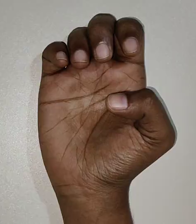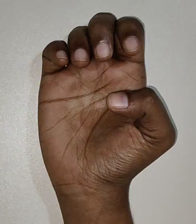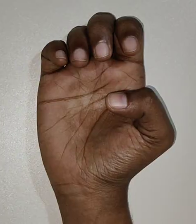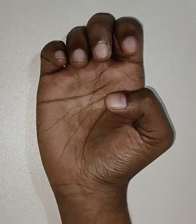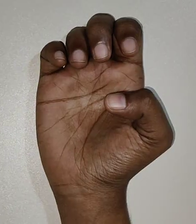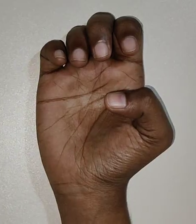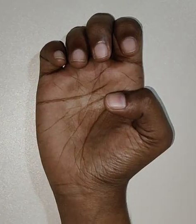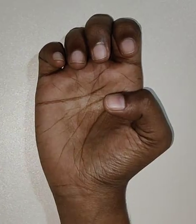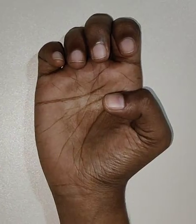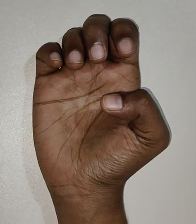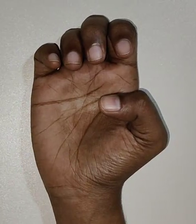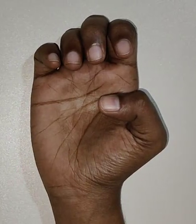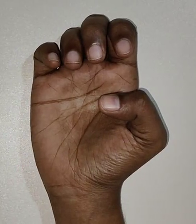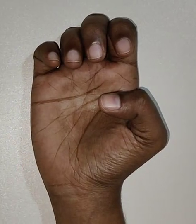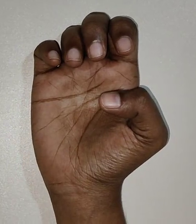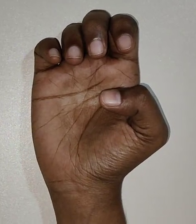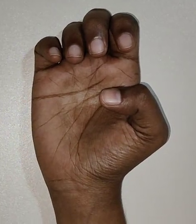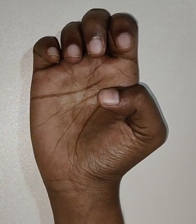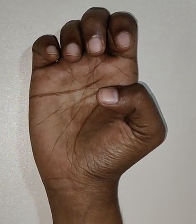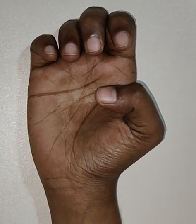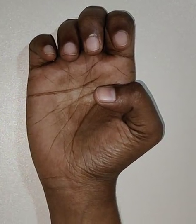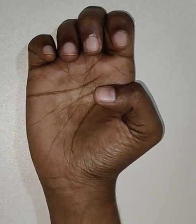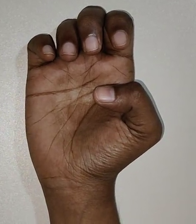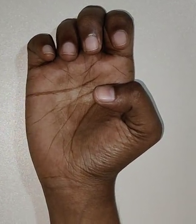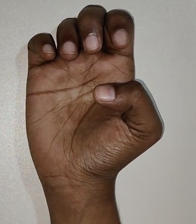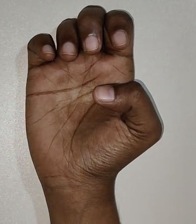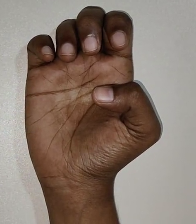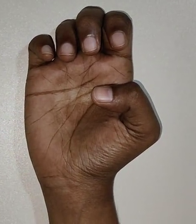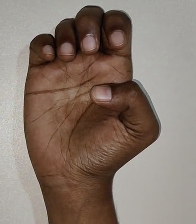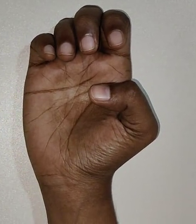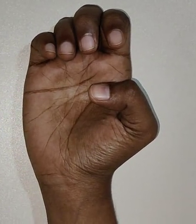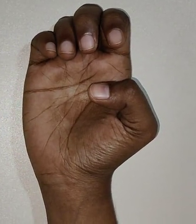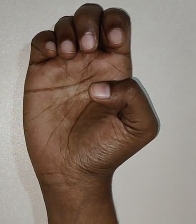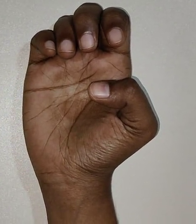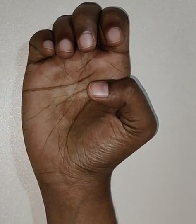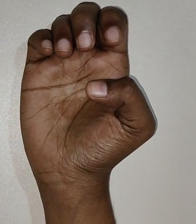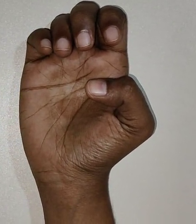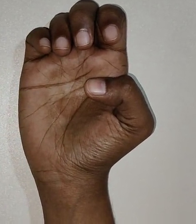ഇ